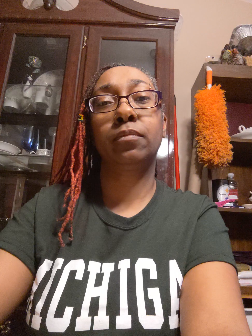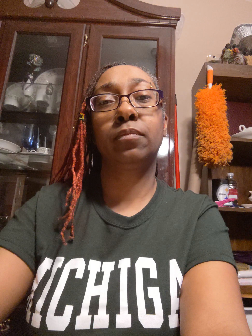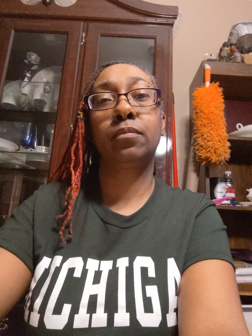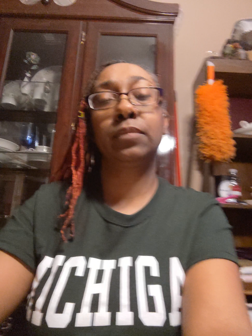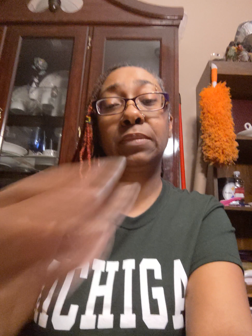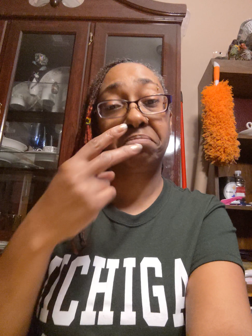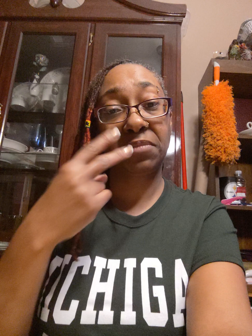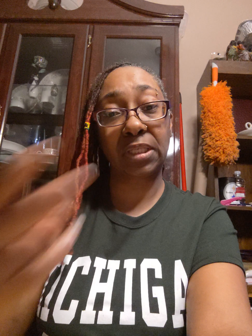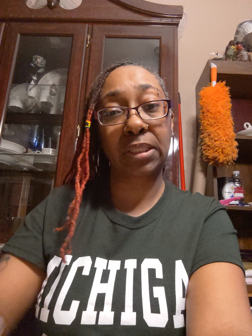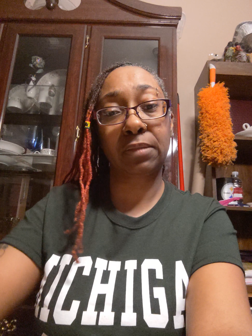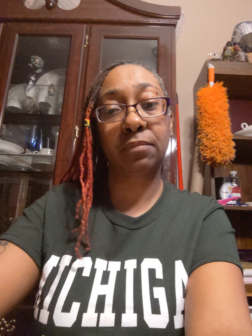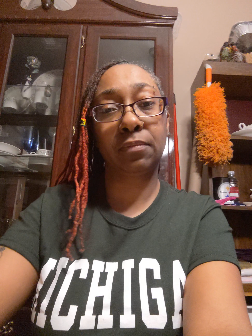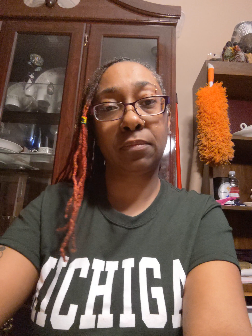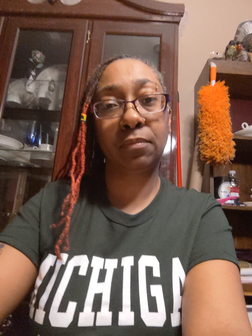see